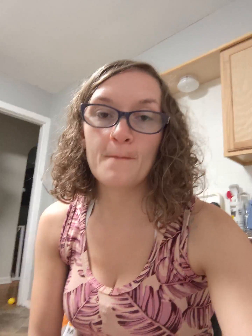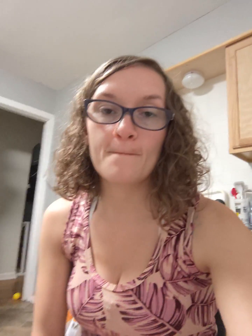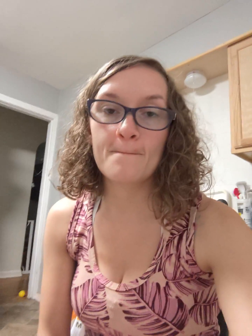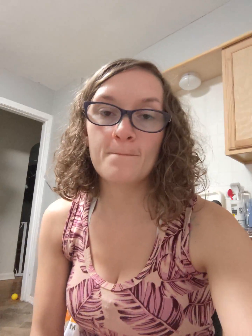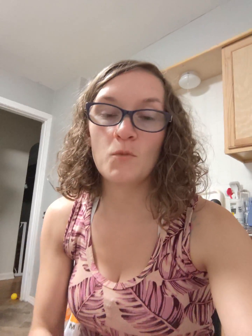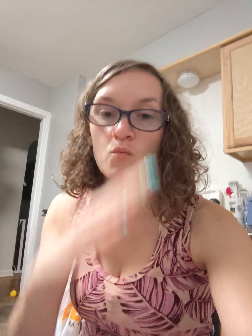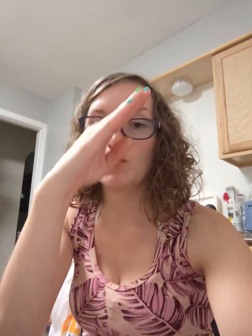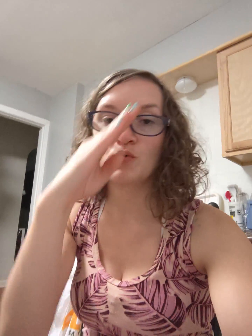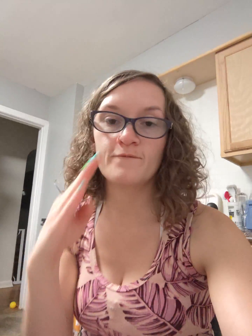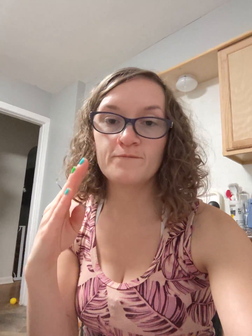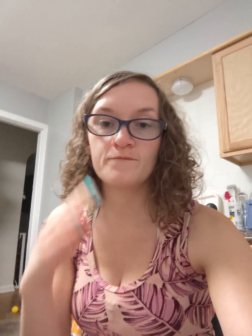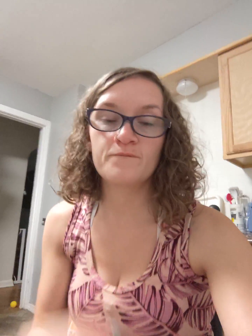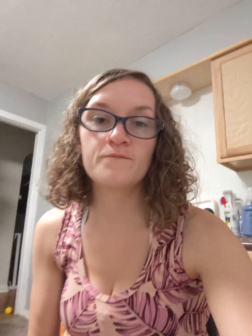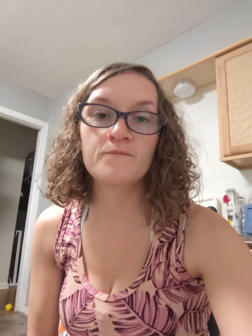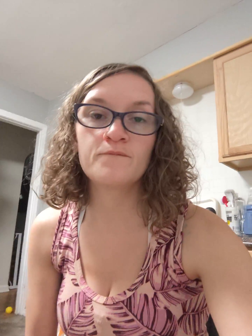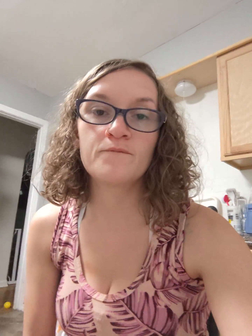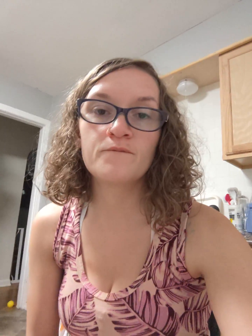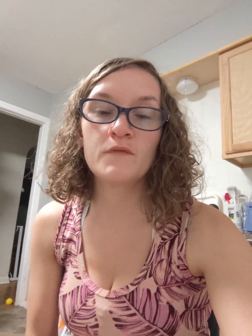roof